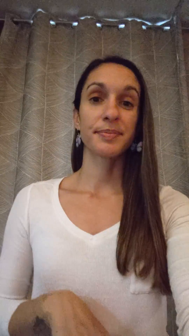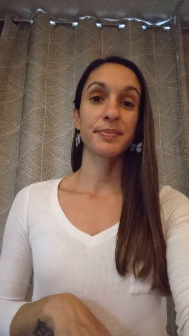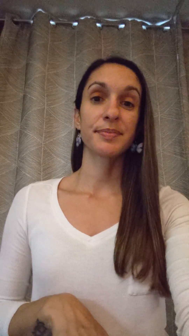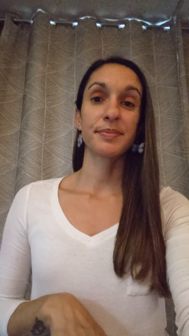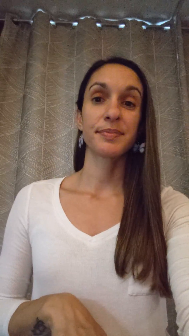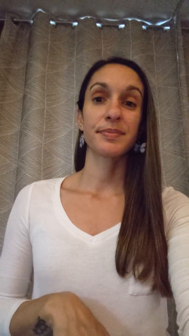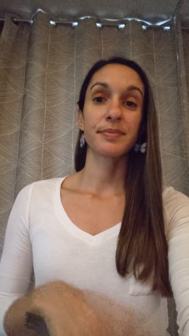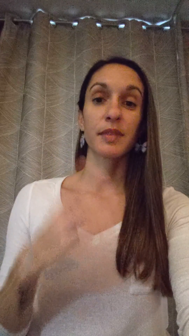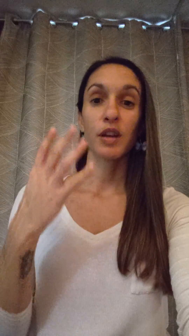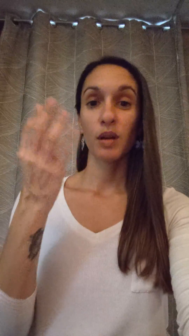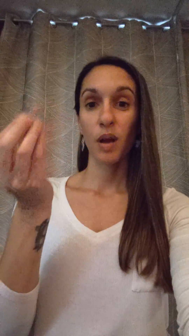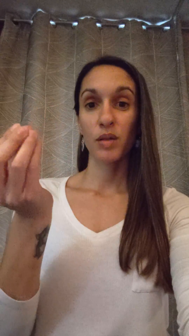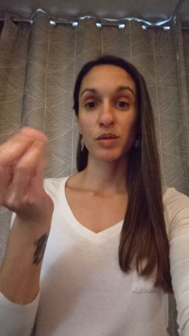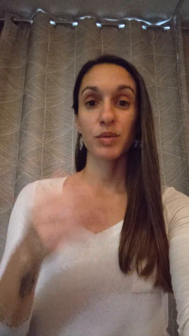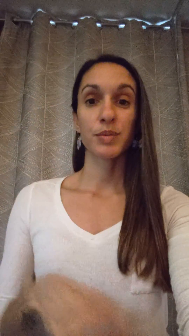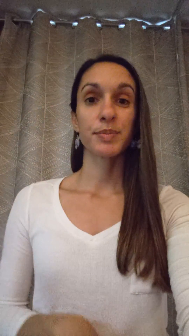got to